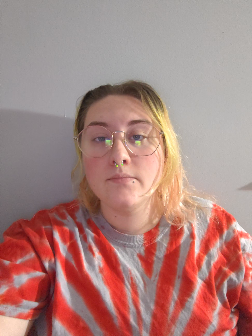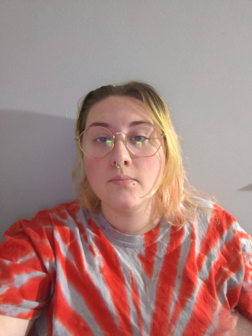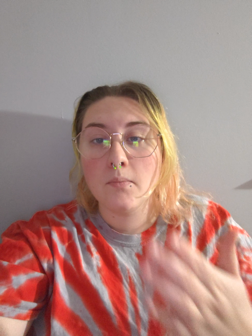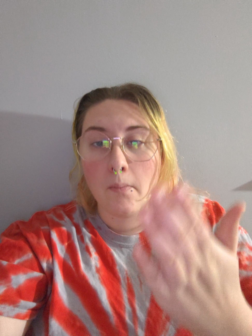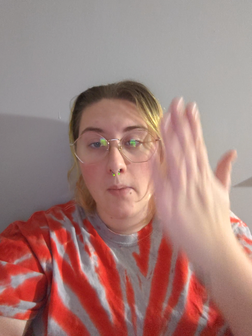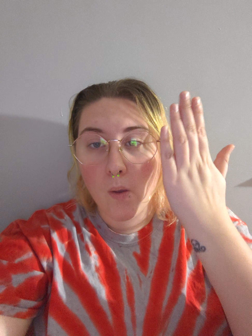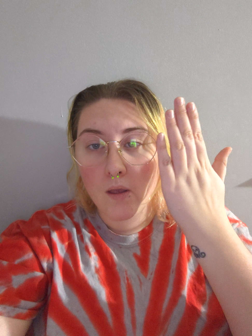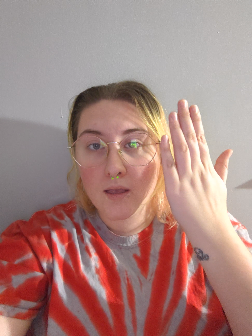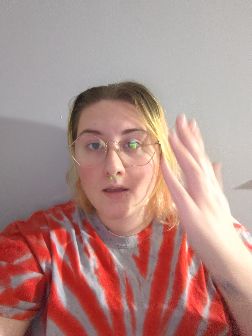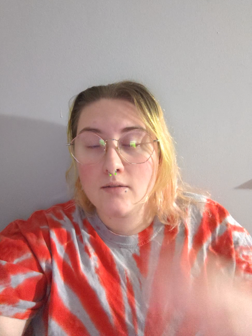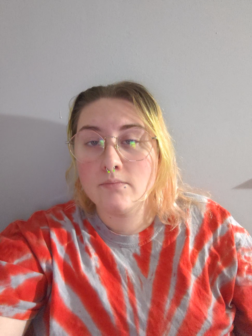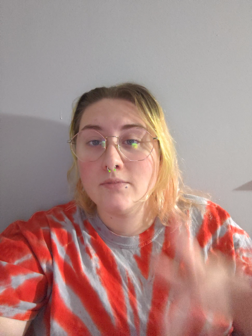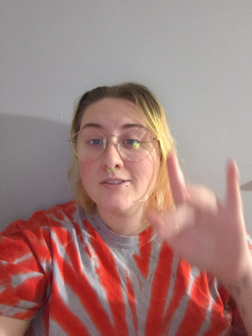morning